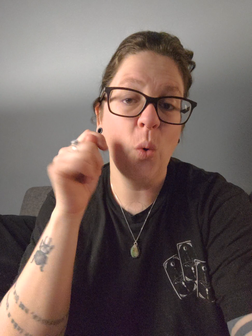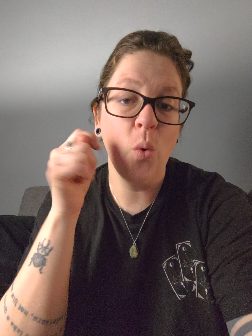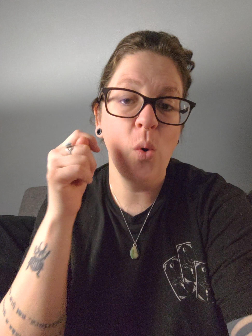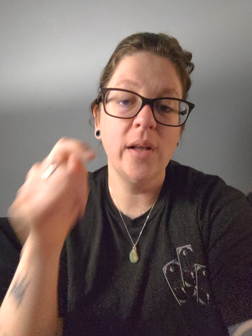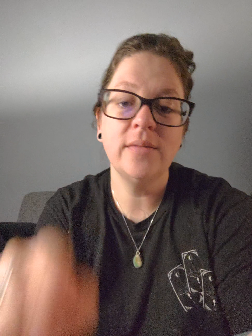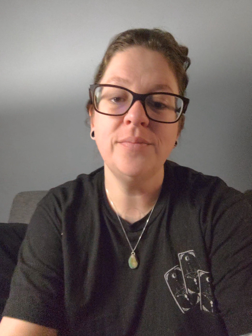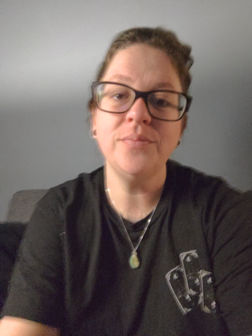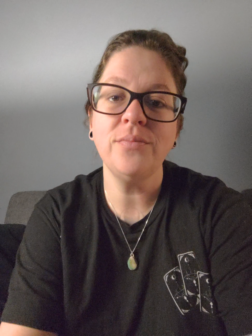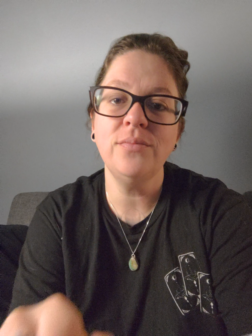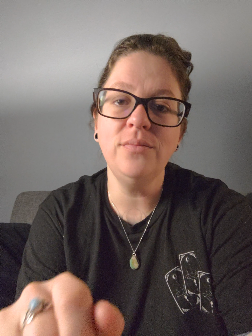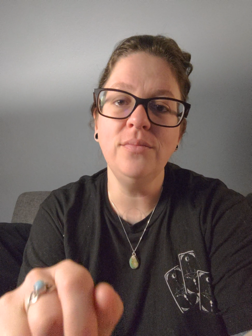toy